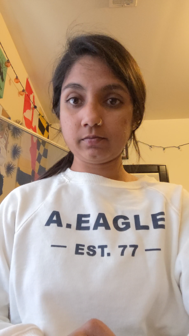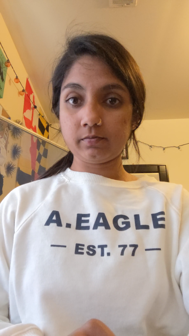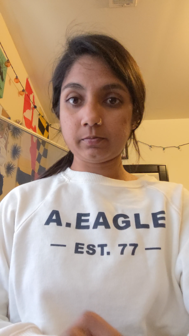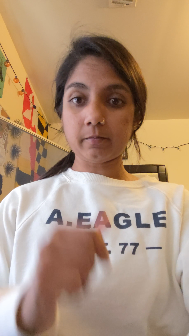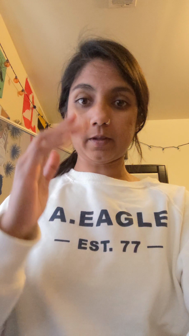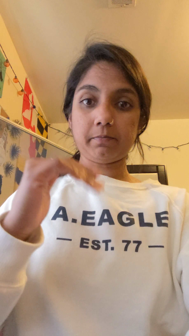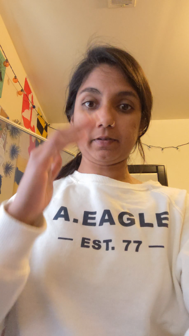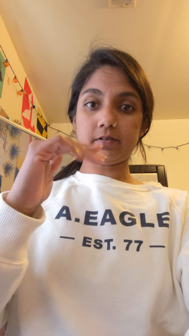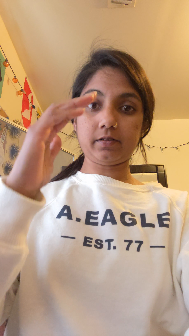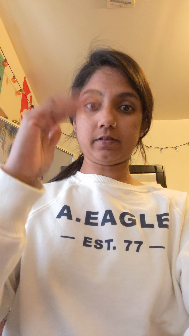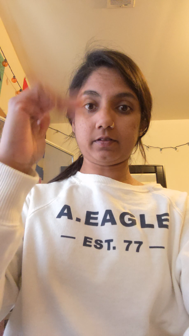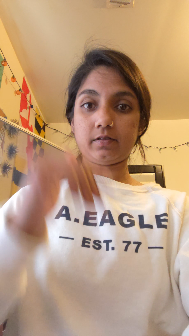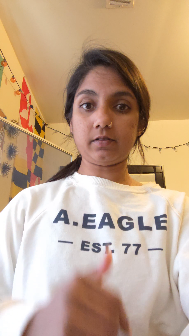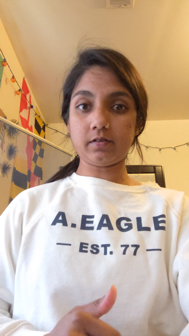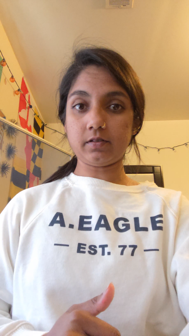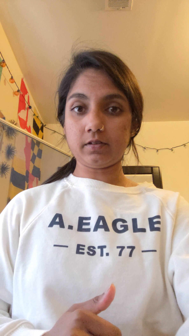build